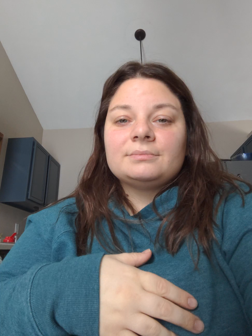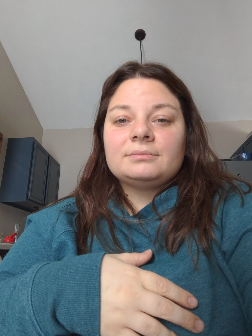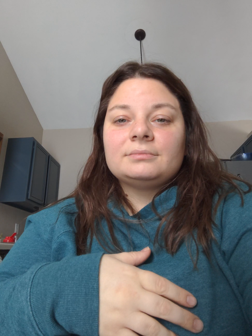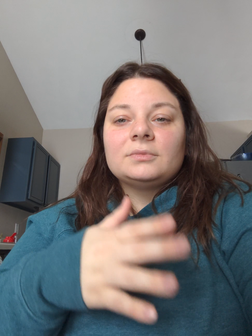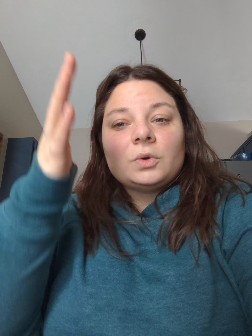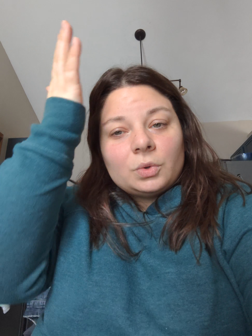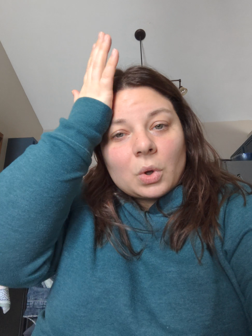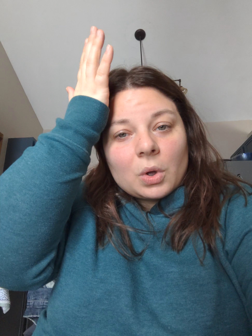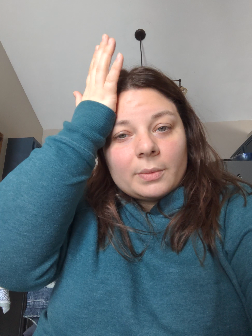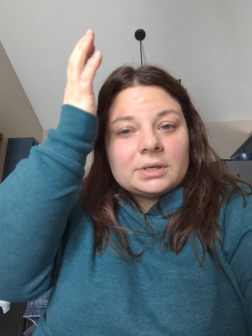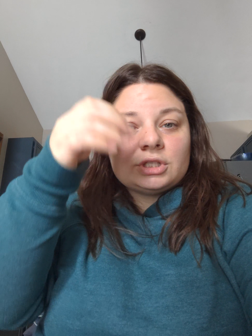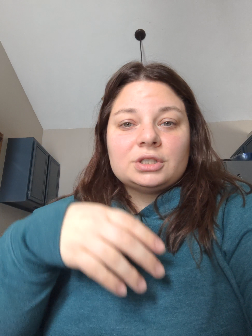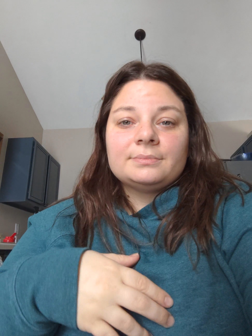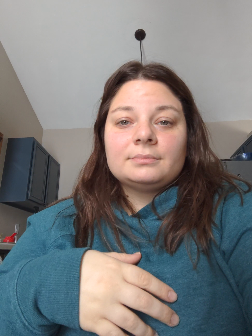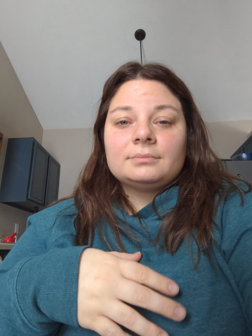garbage